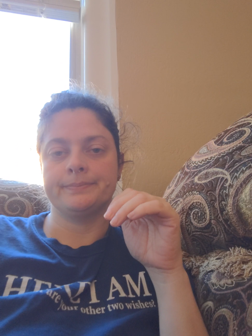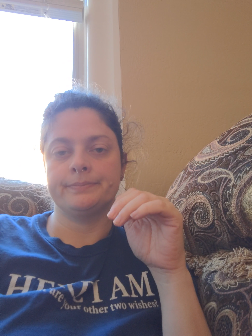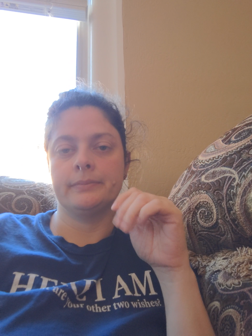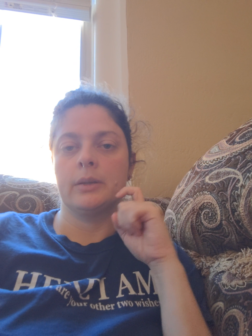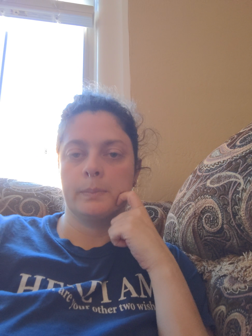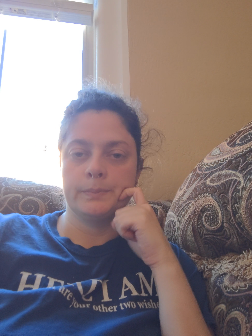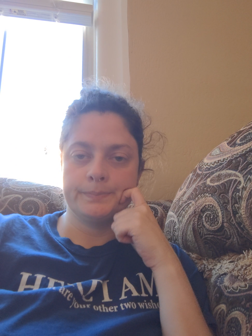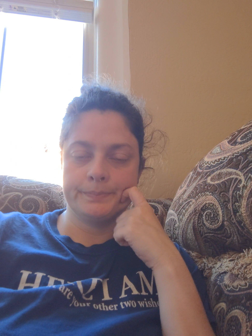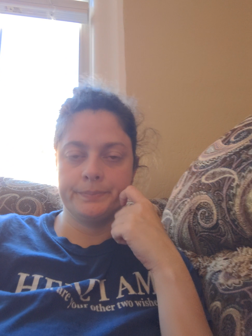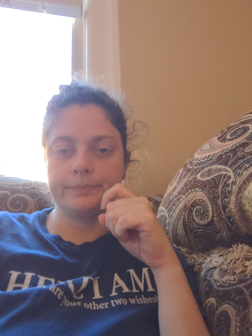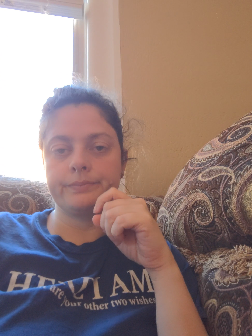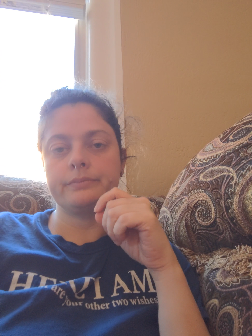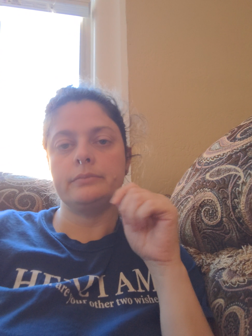apple